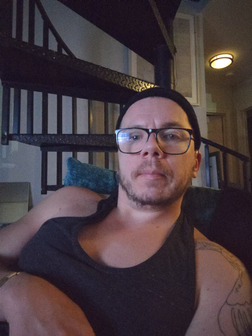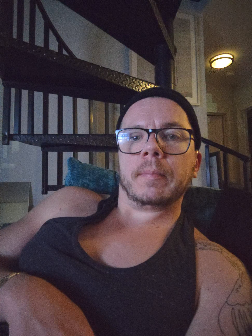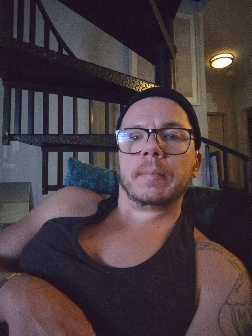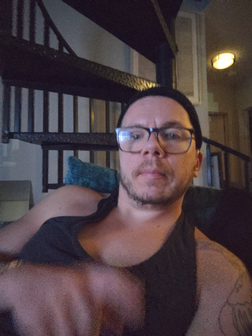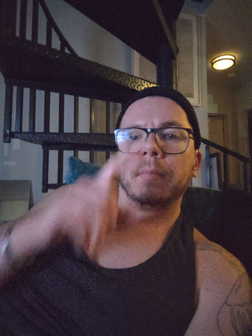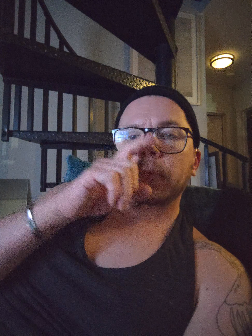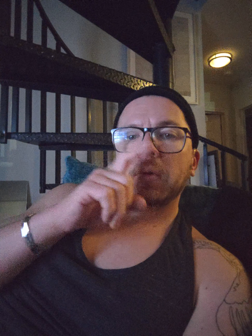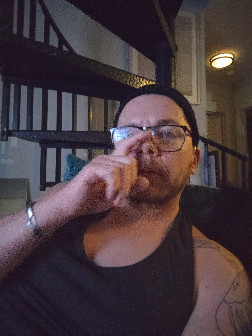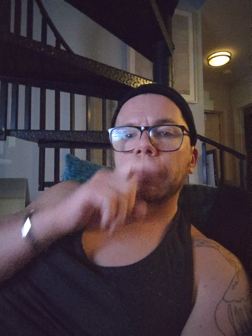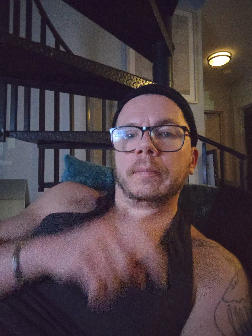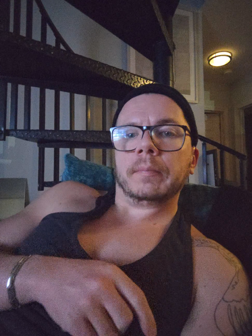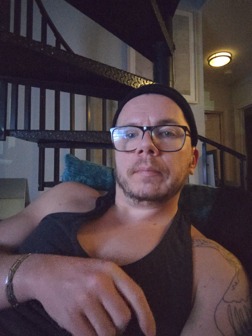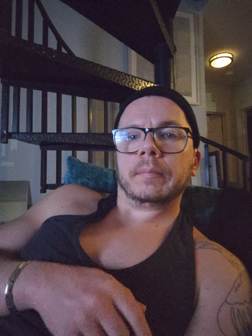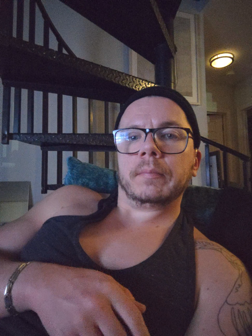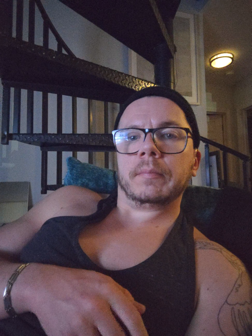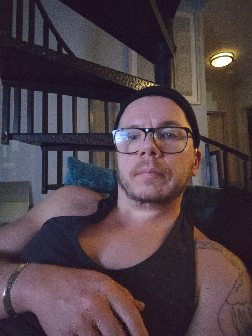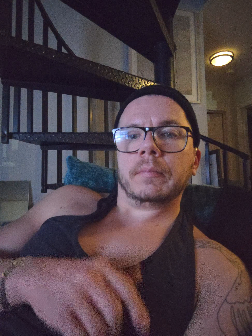doll